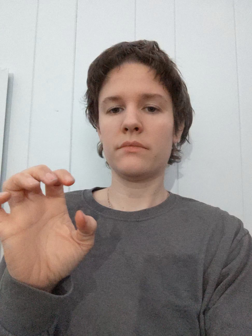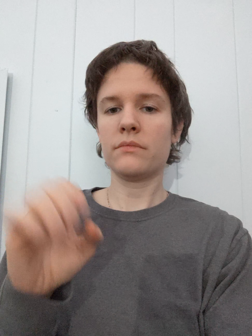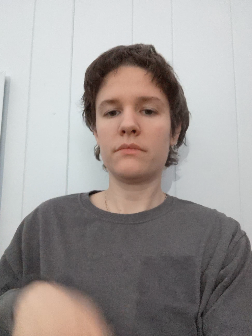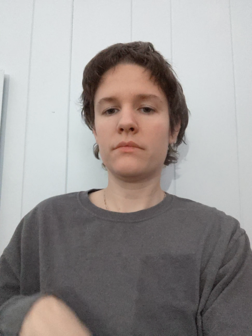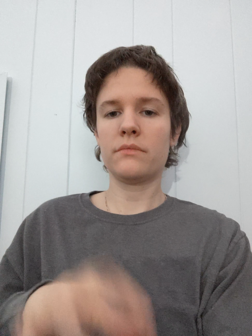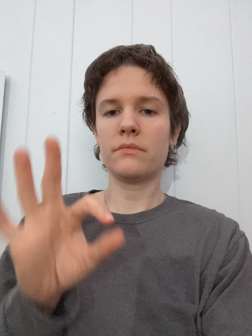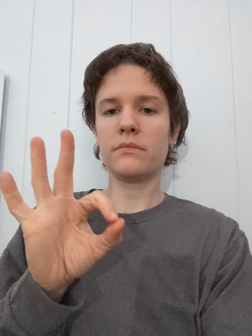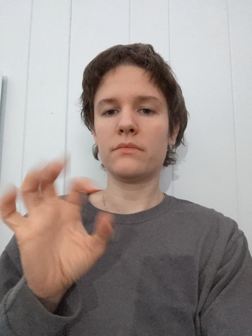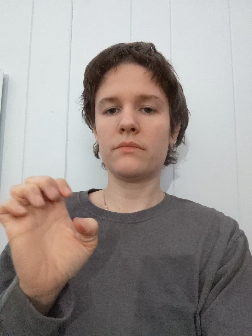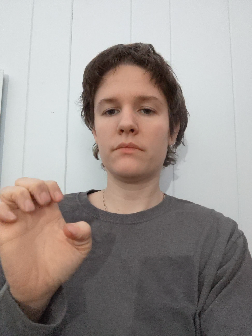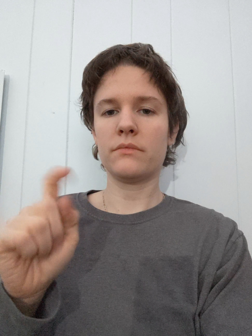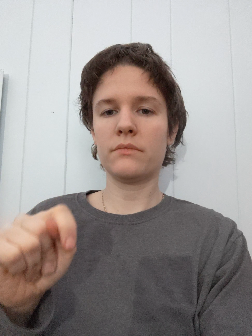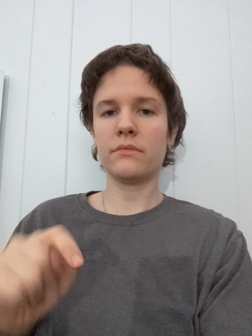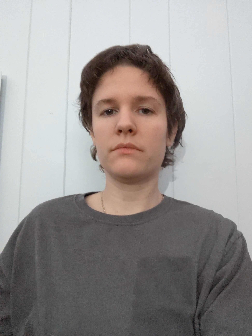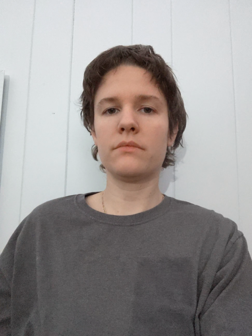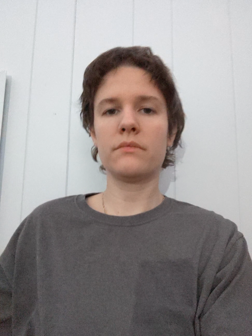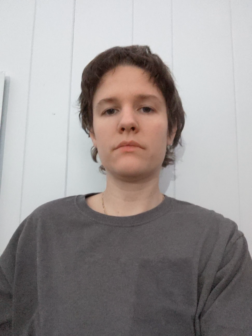feet